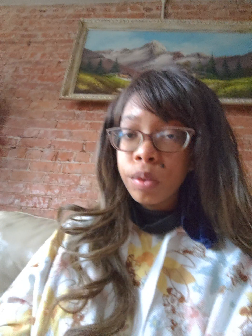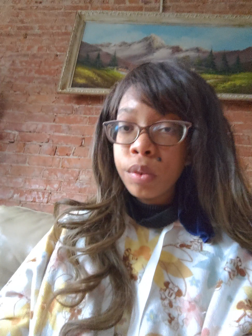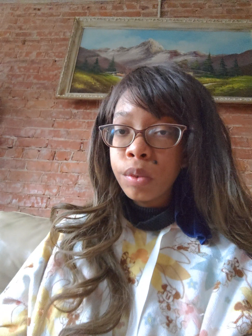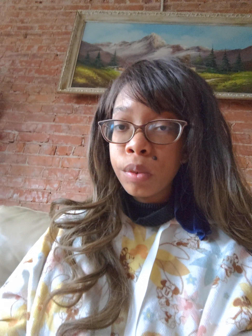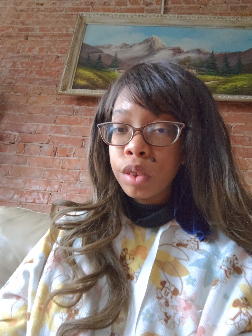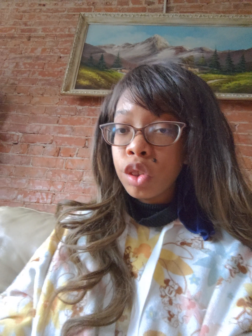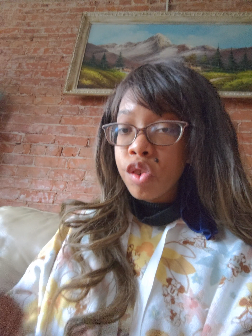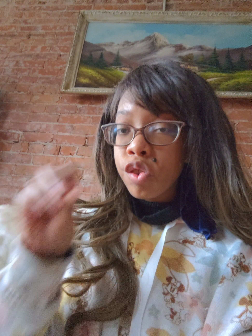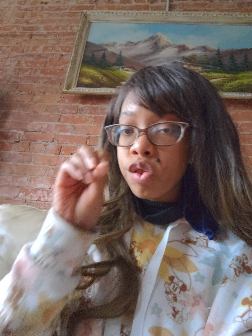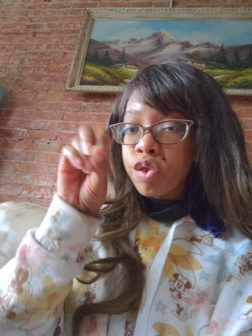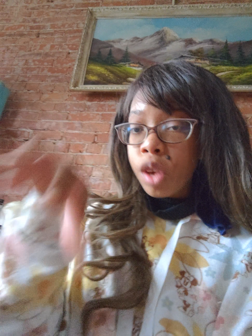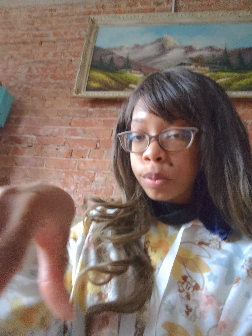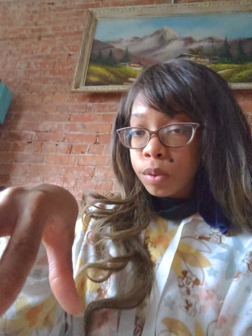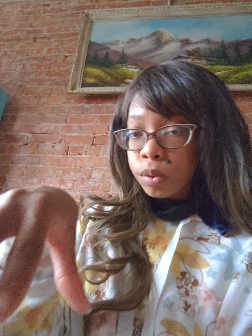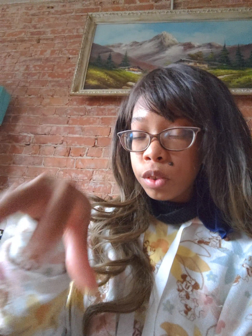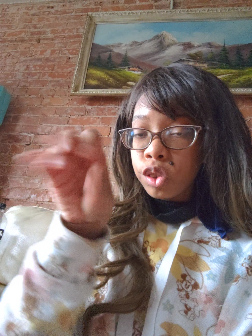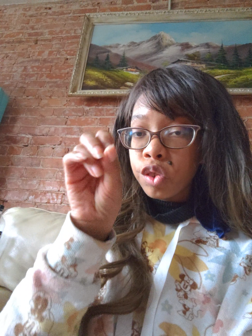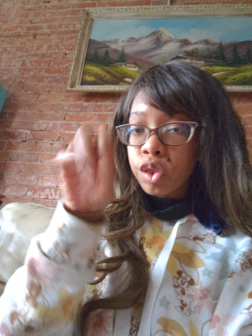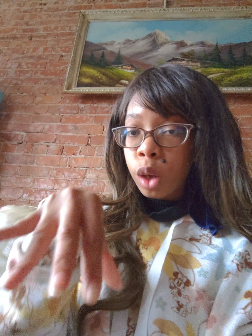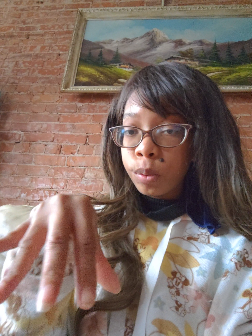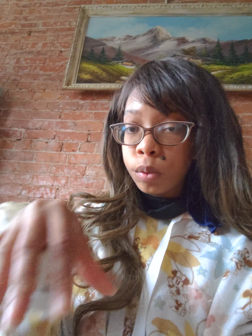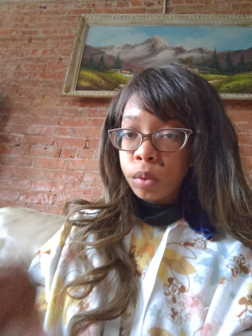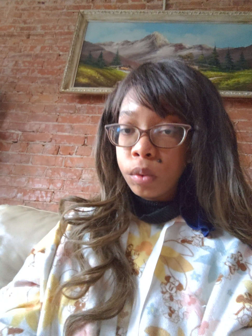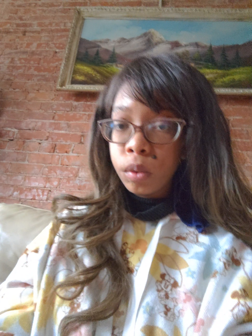drop